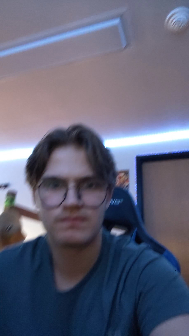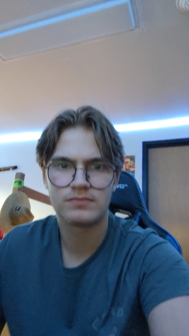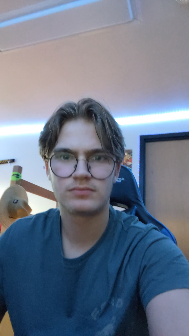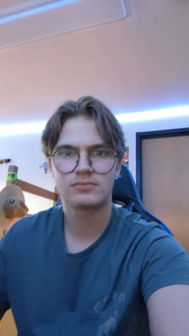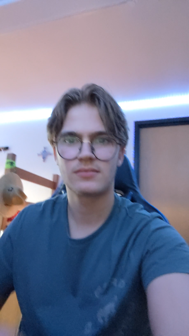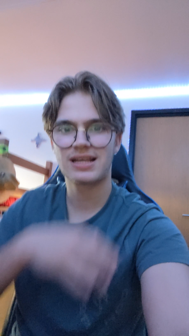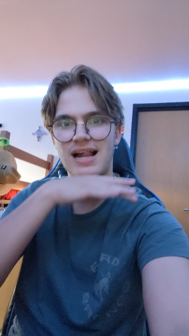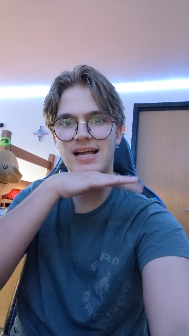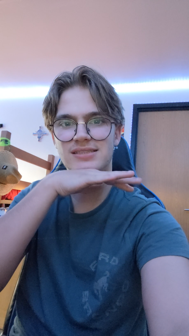naughty